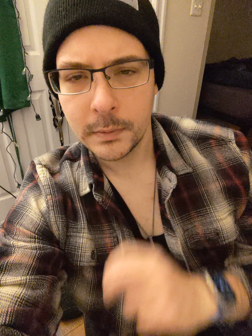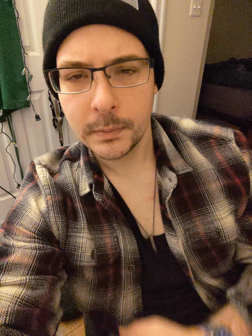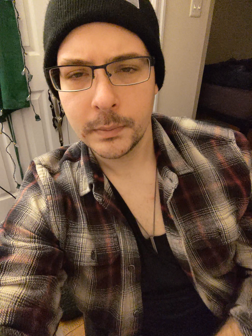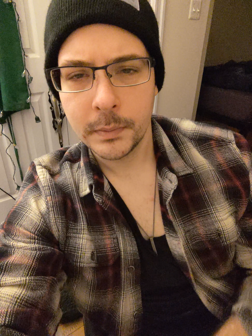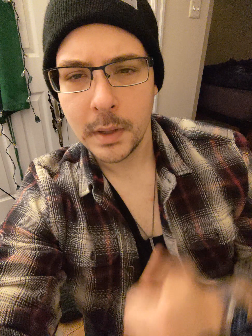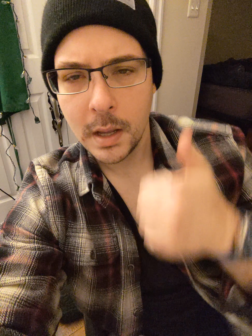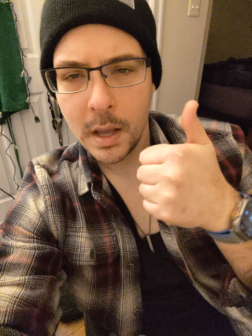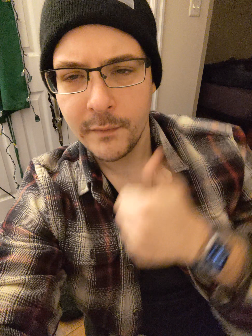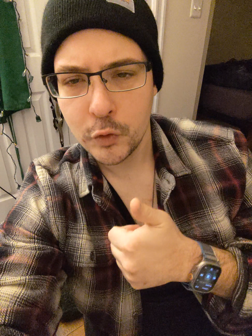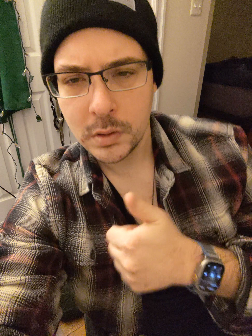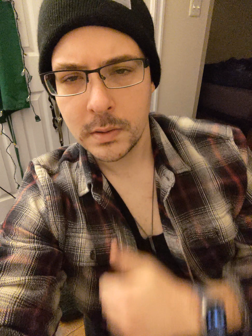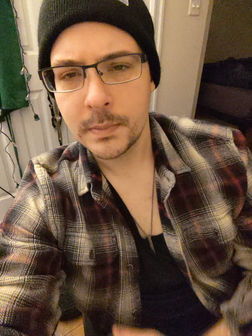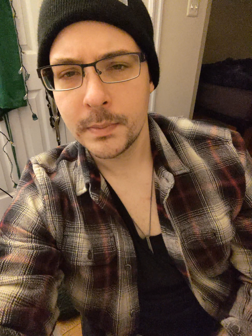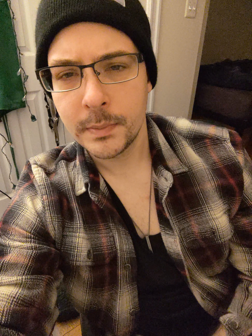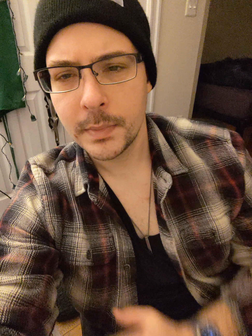every